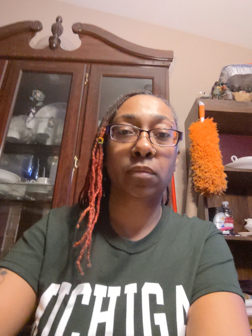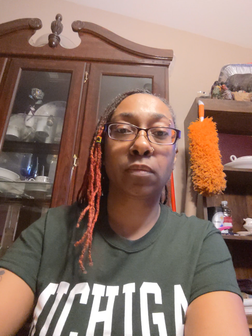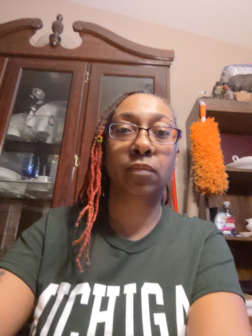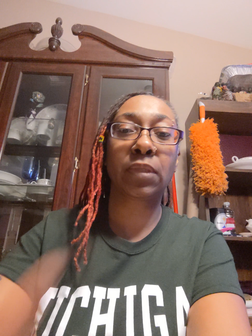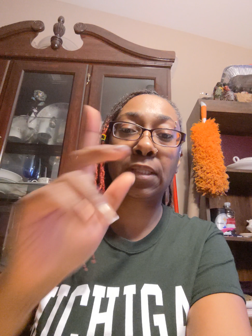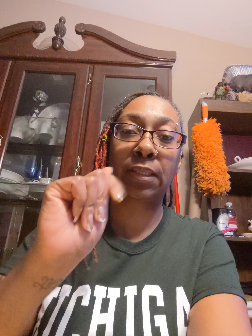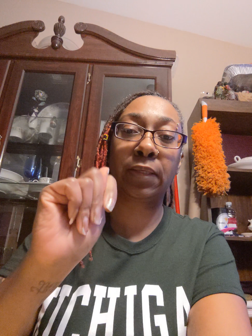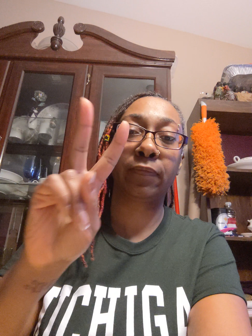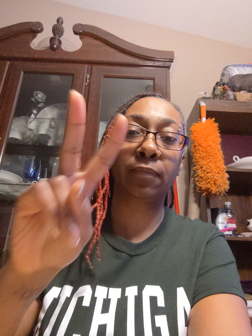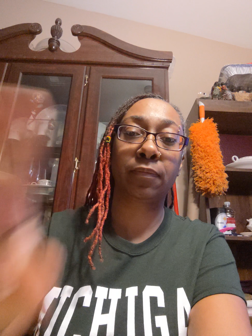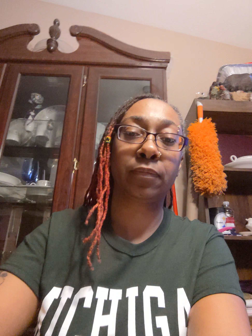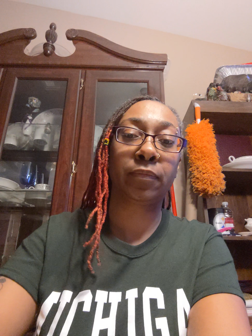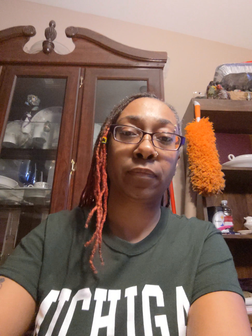TV